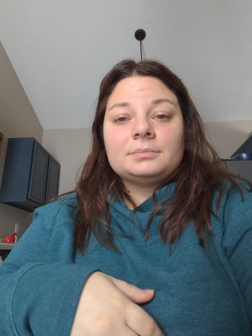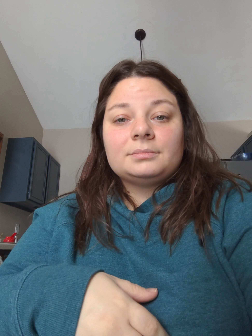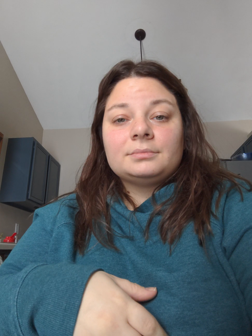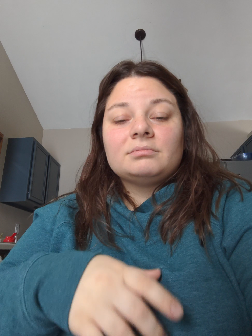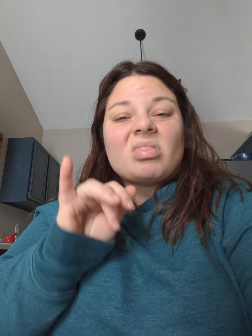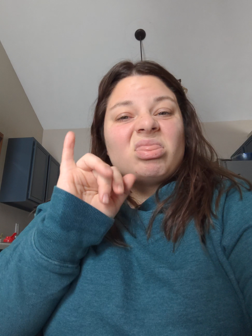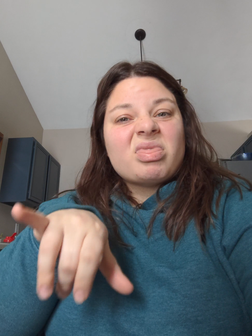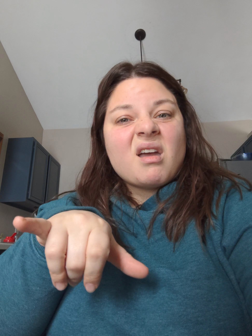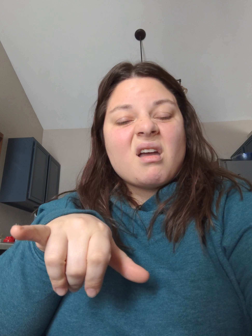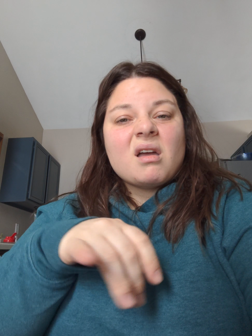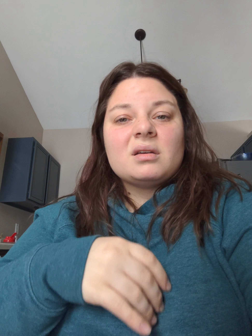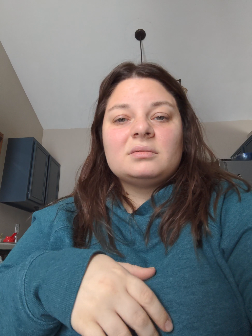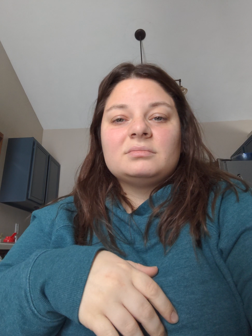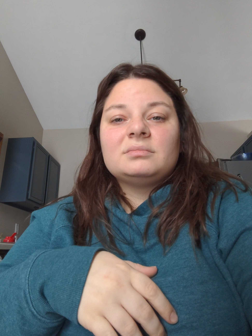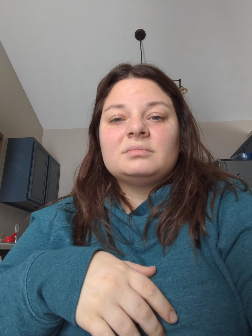that